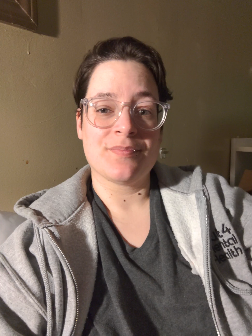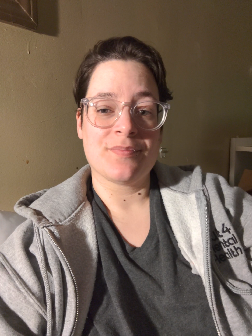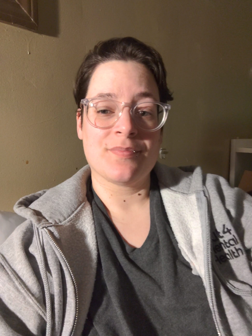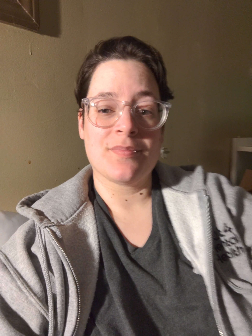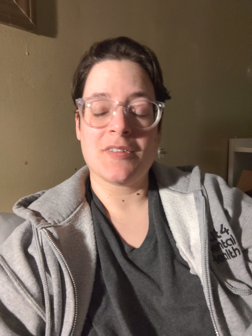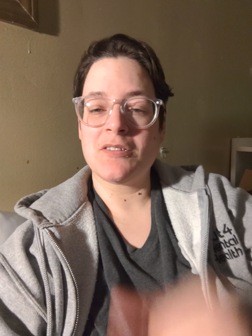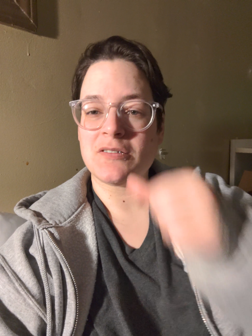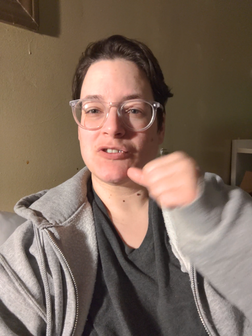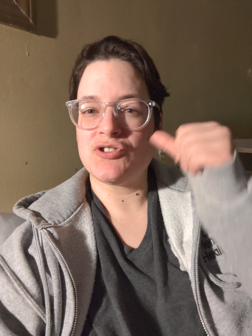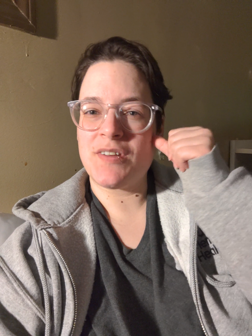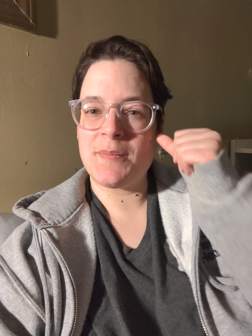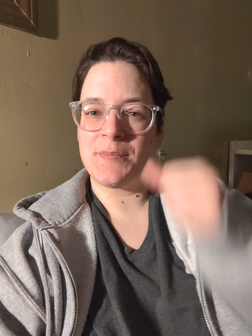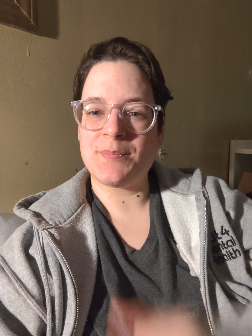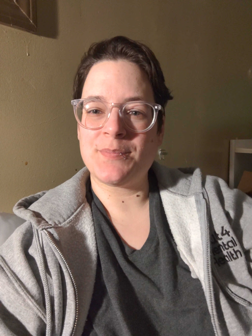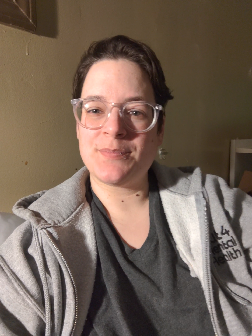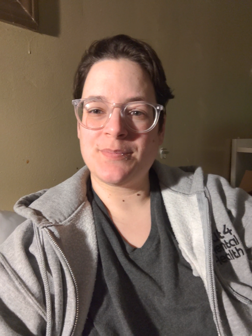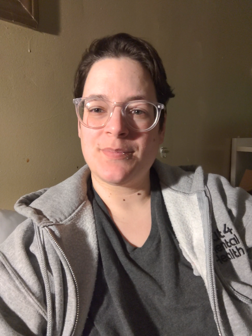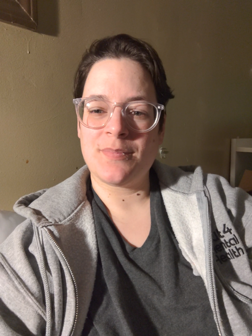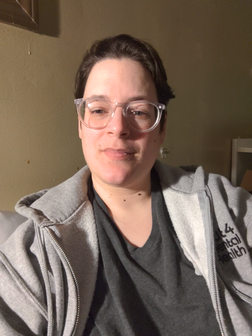yesterday